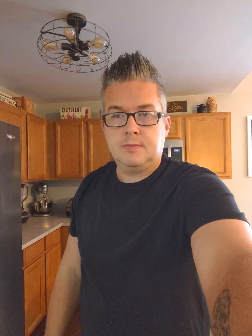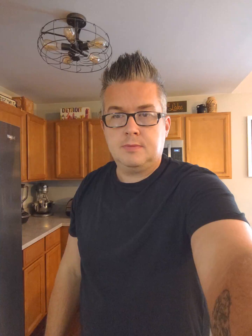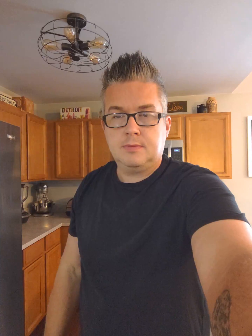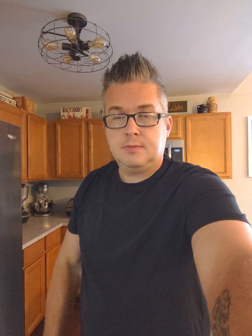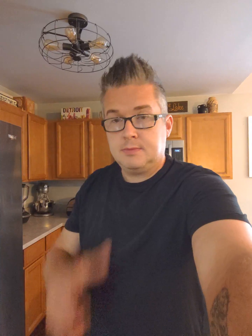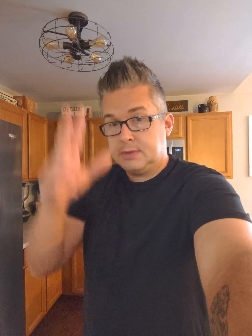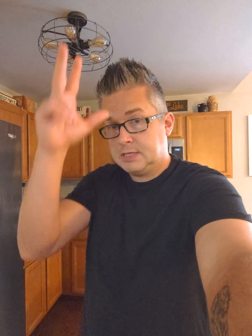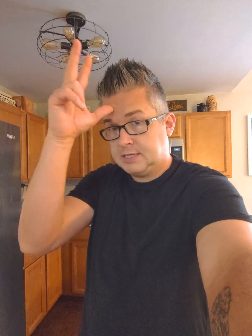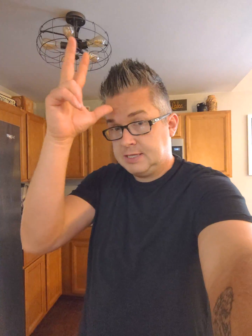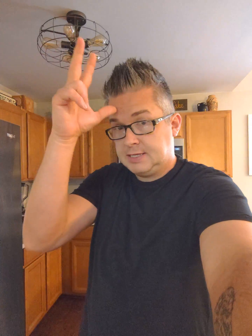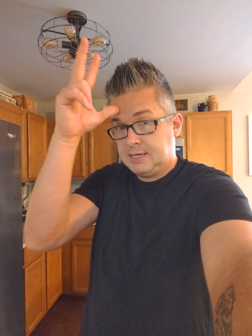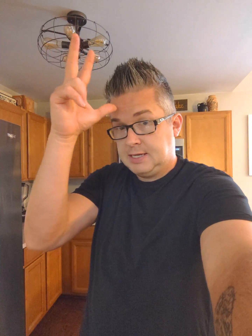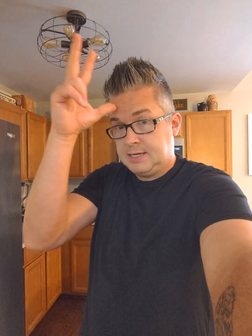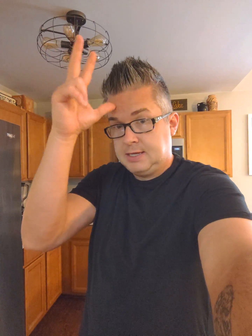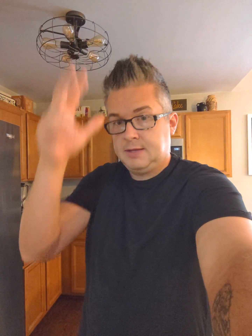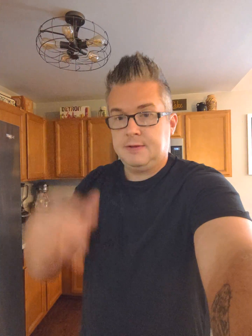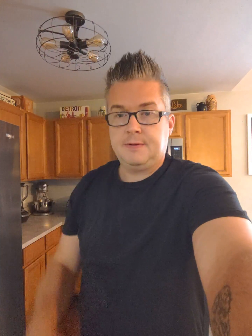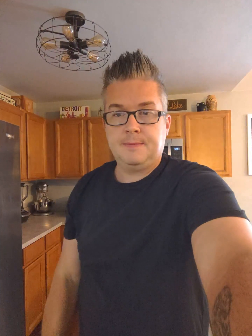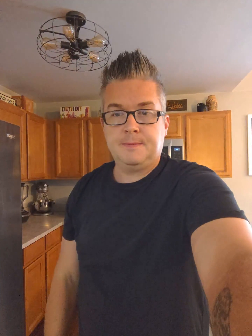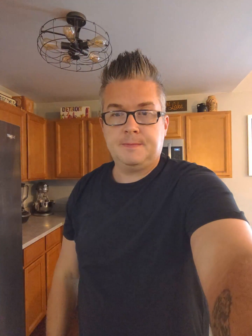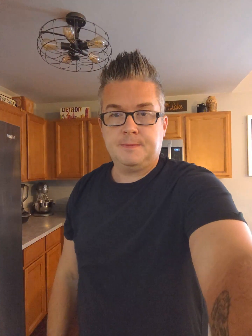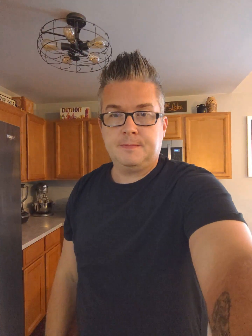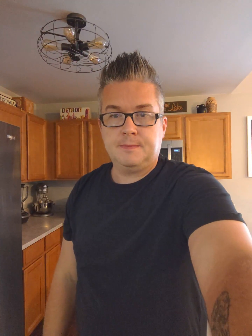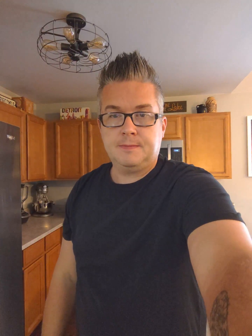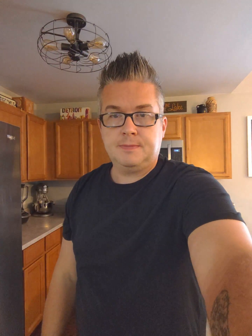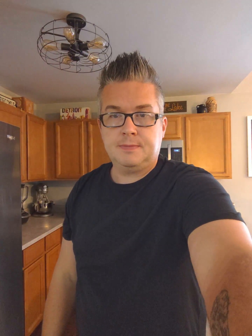rooster